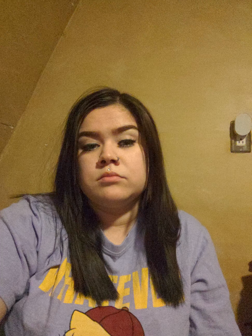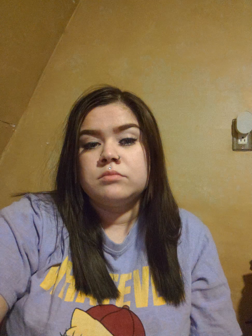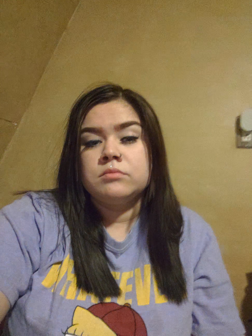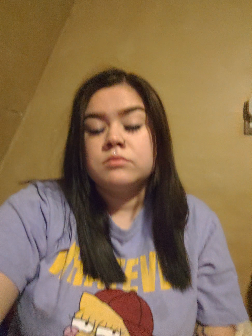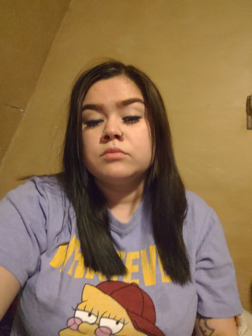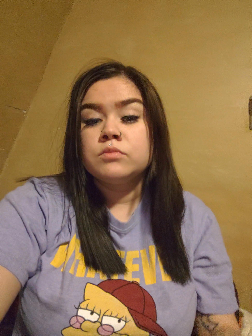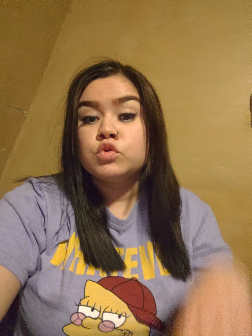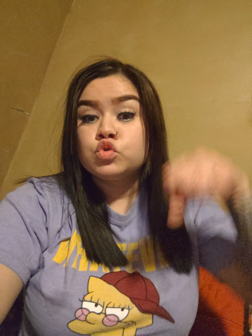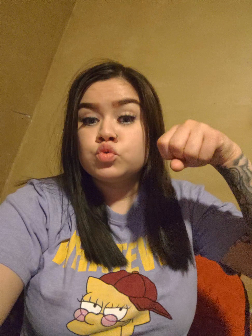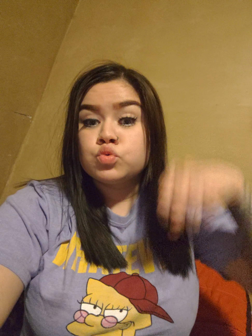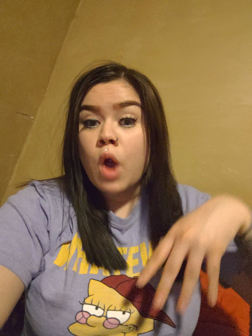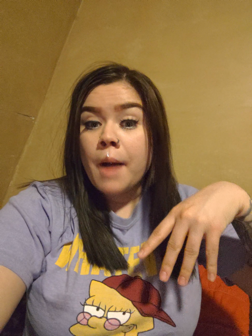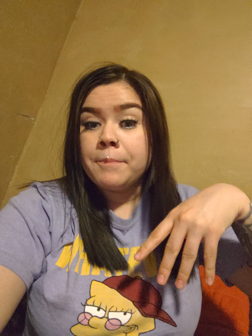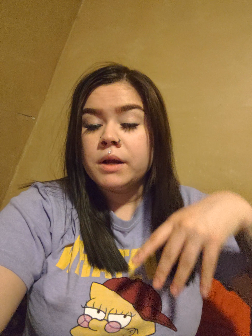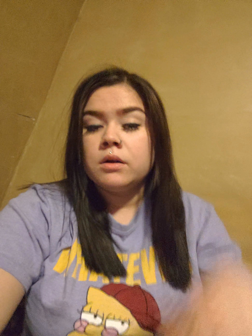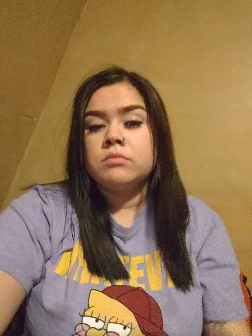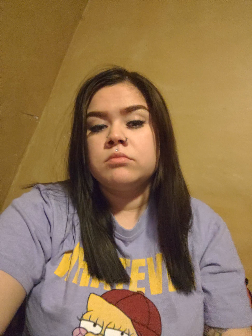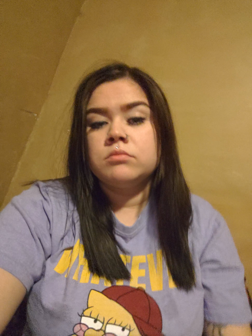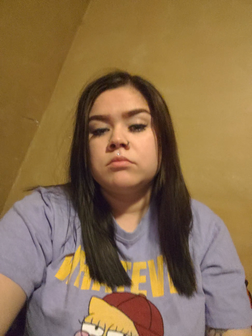drop